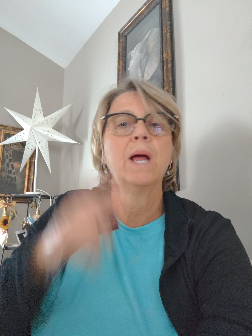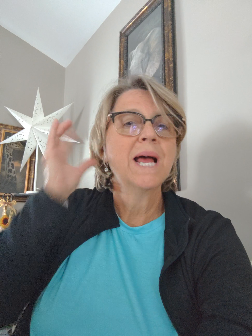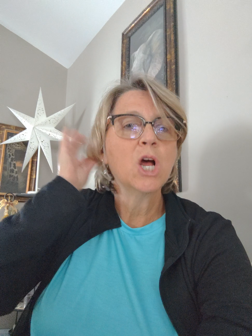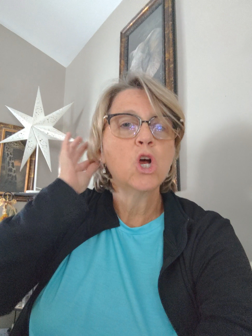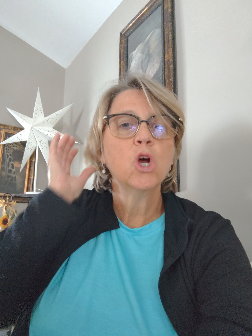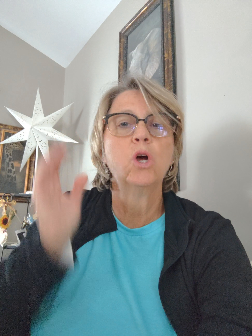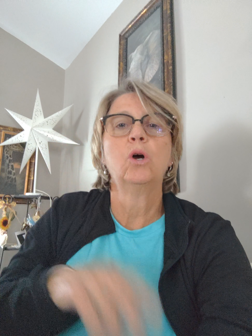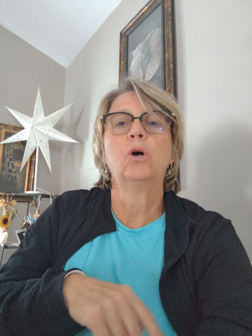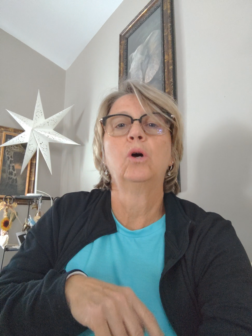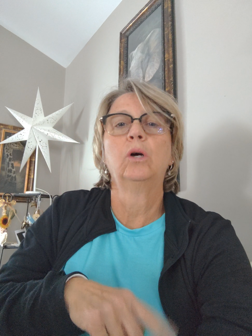hair